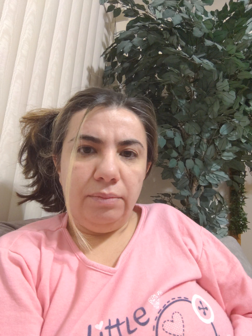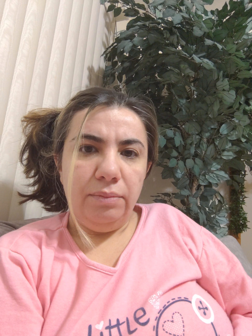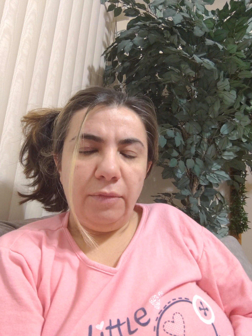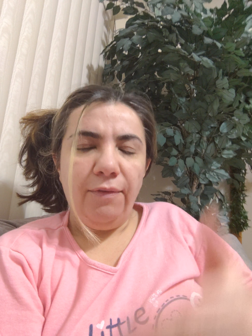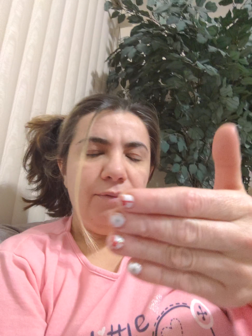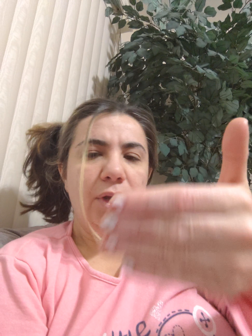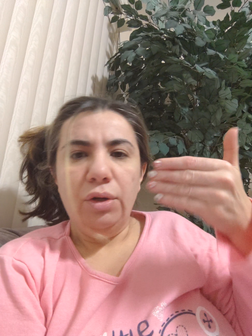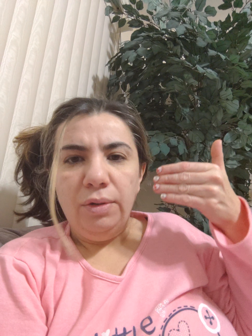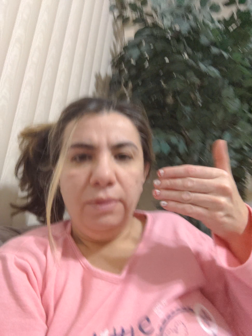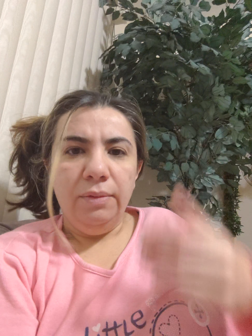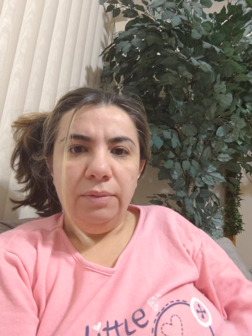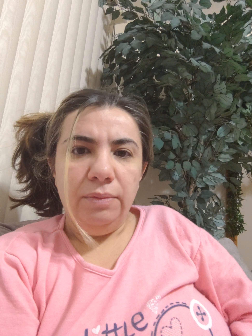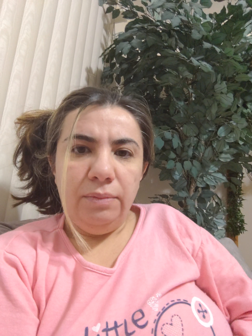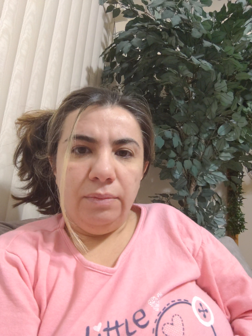before